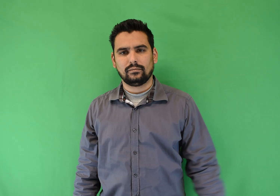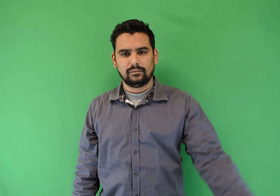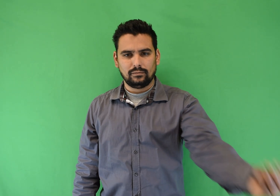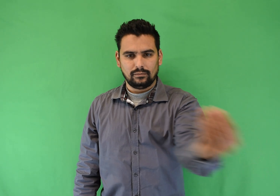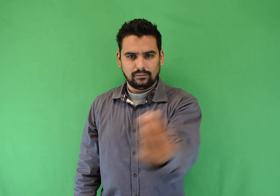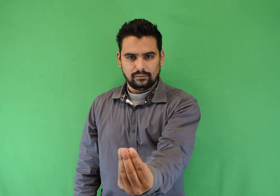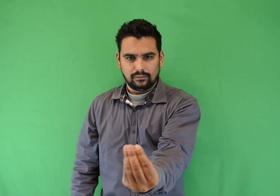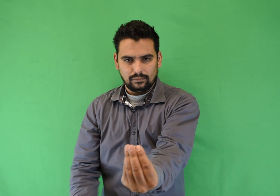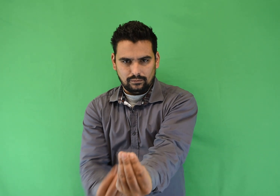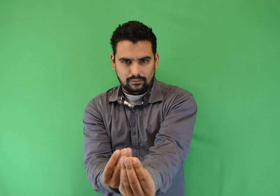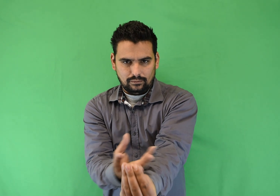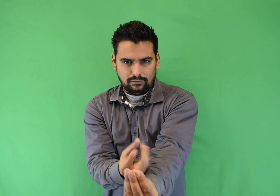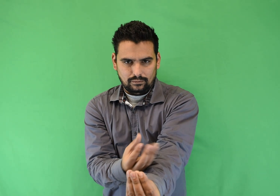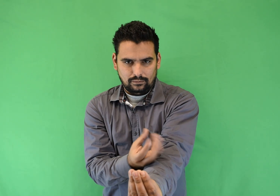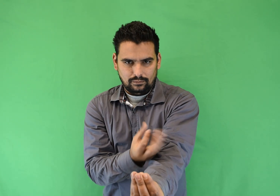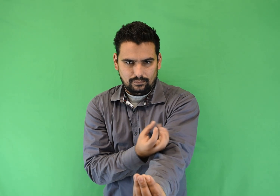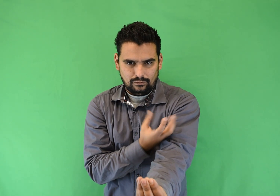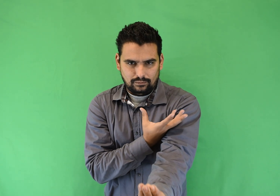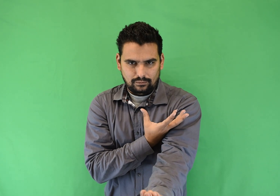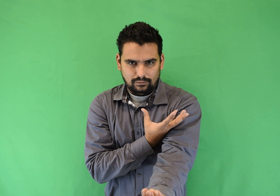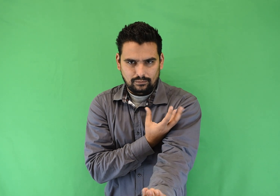deslizar en cuerpo